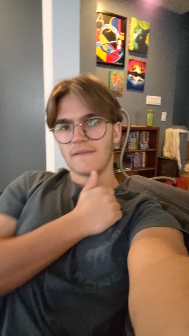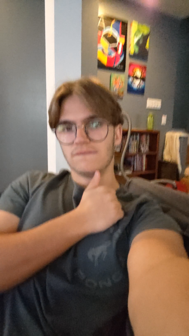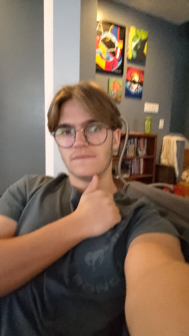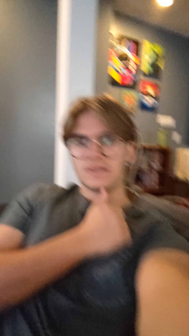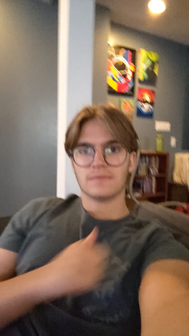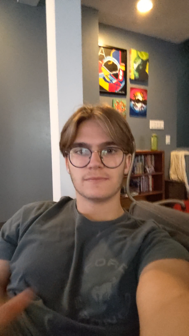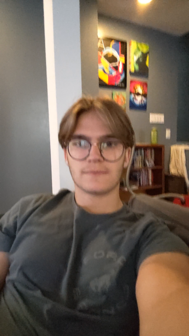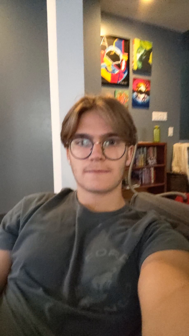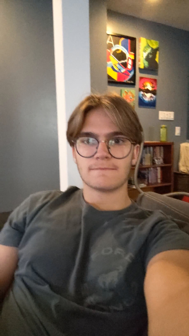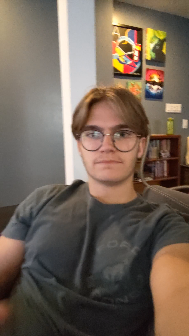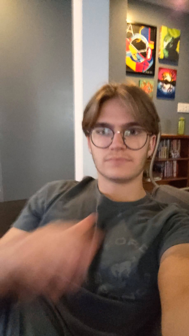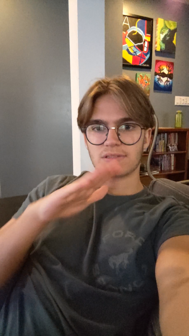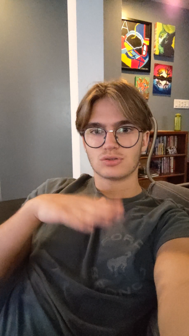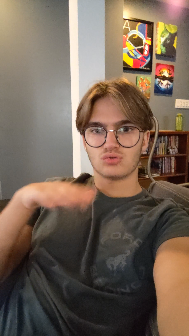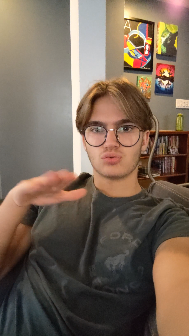children